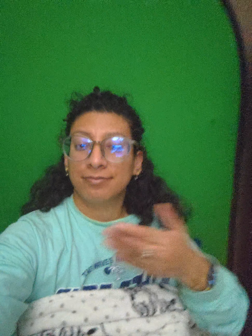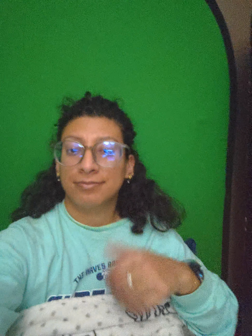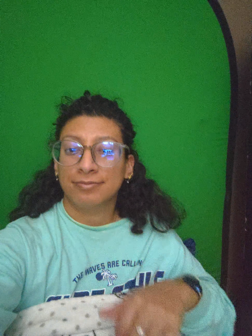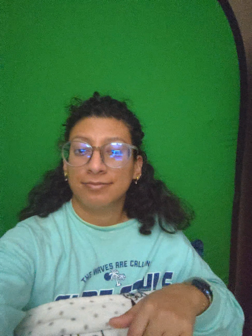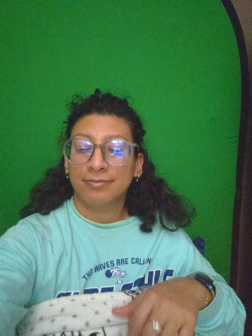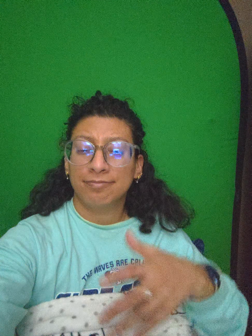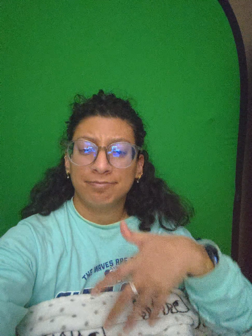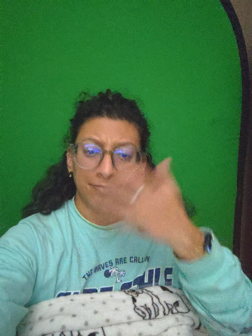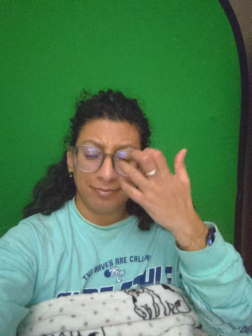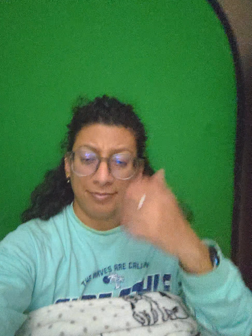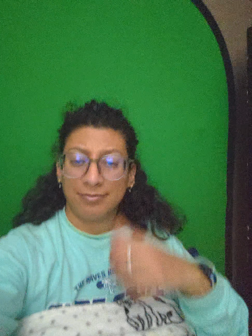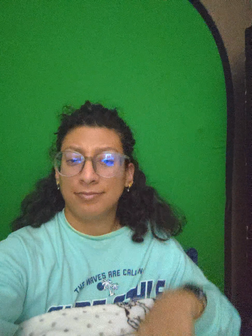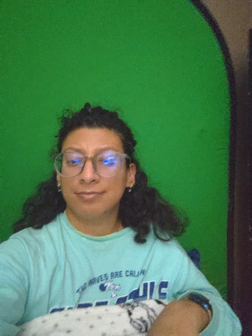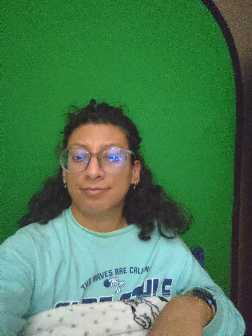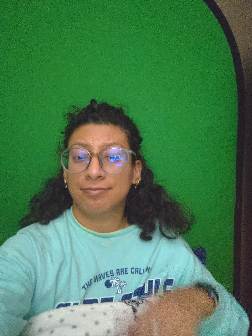mad